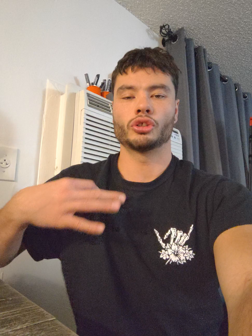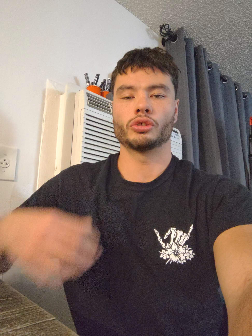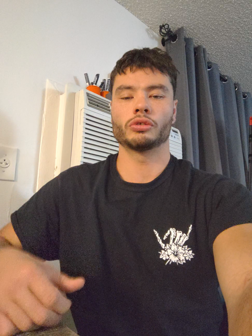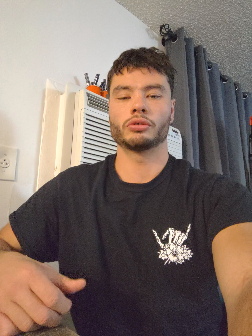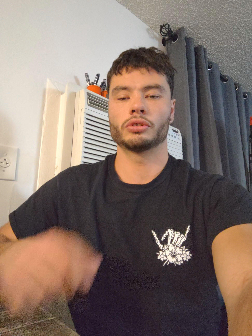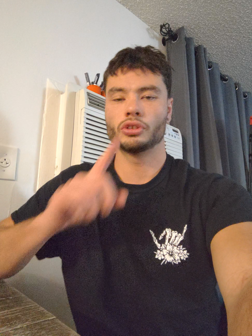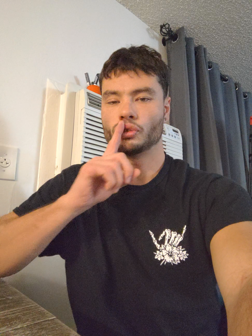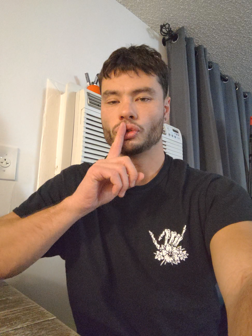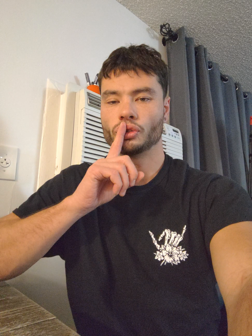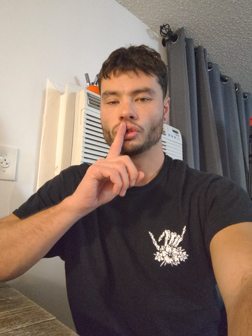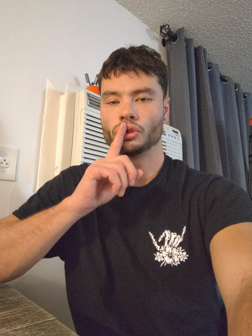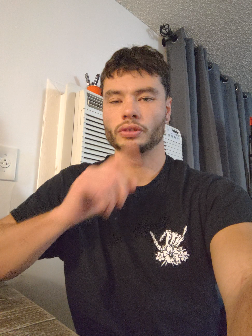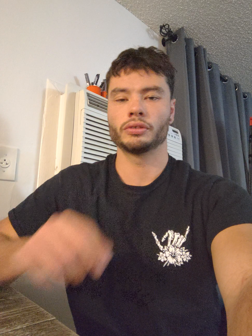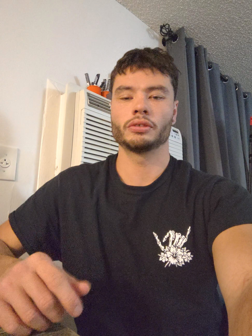shhh